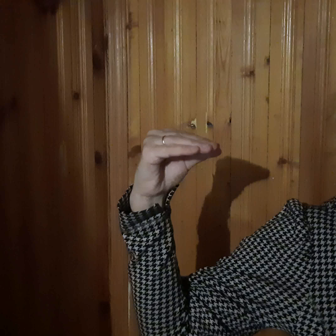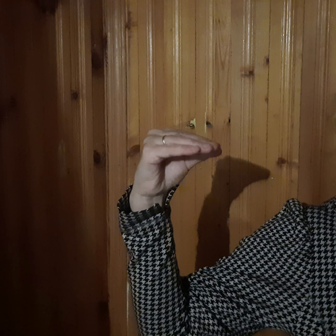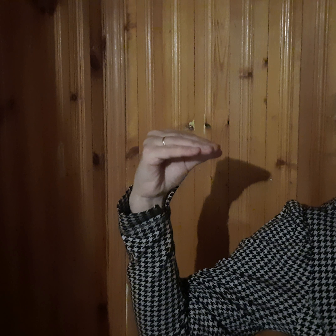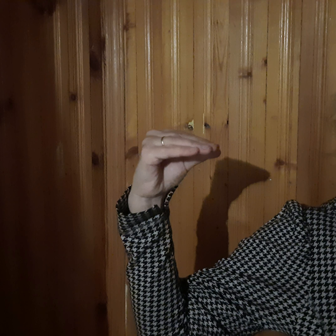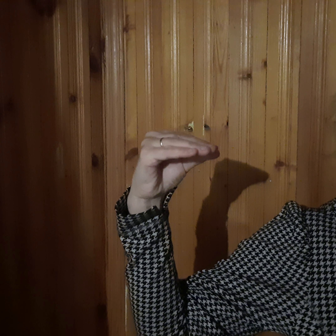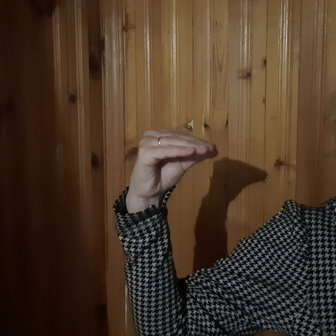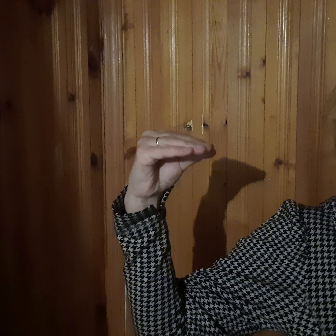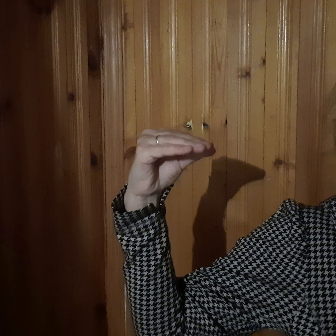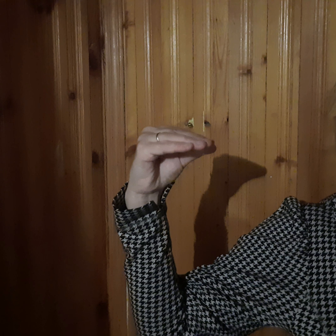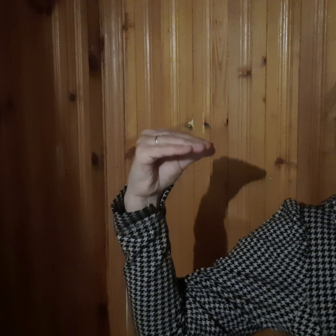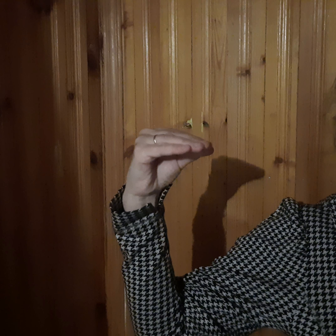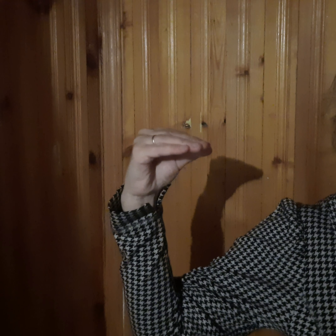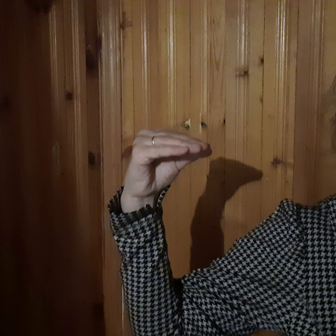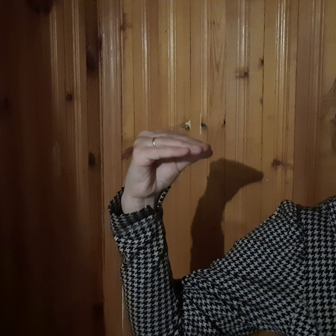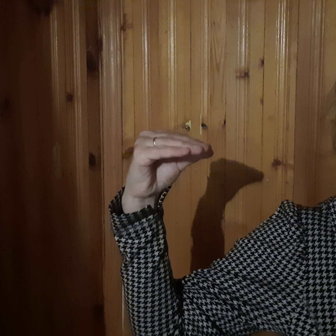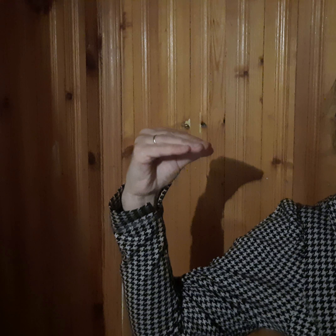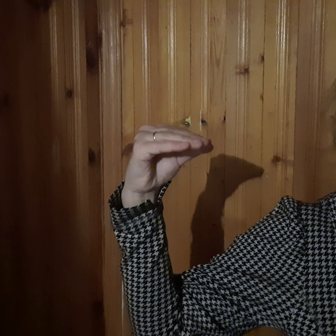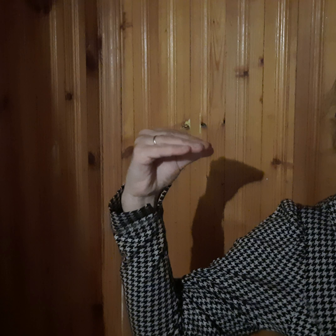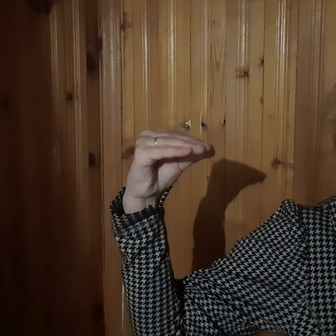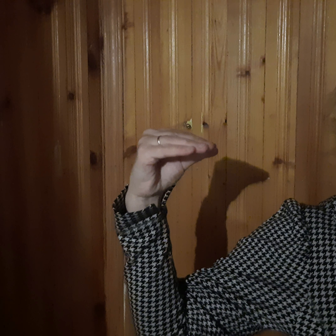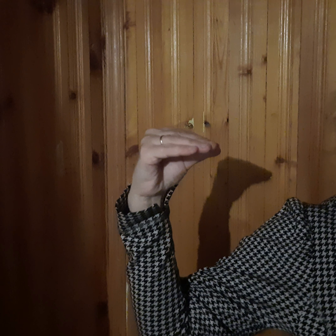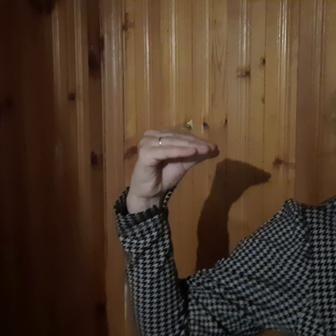Ж